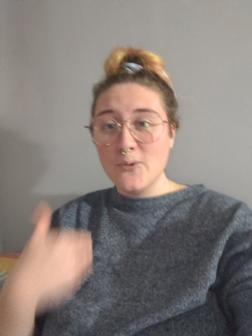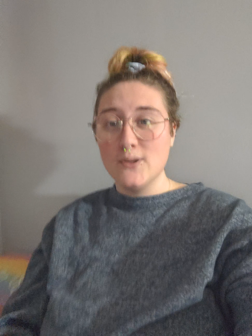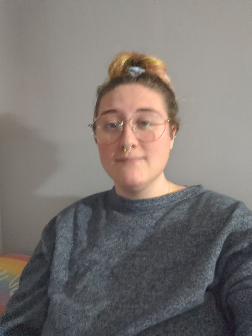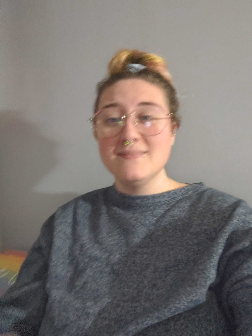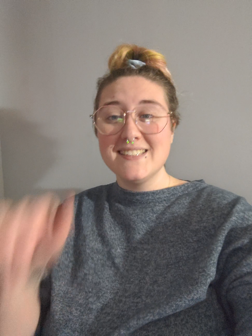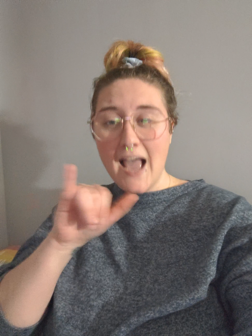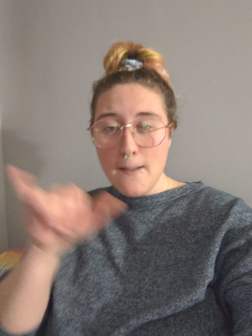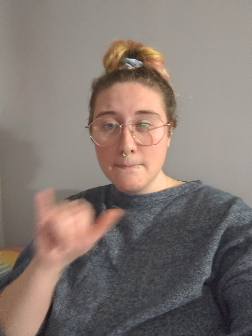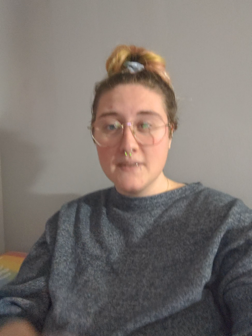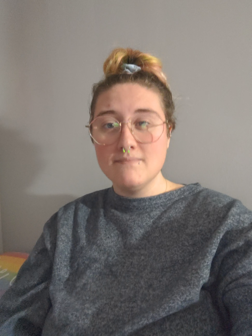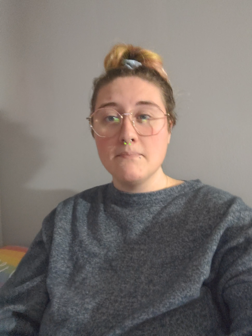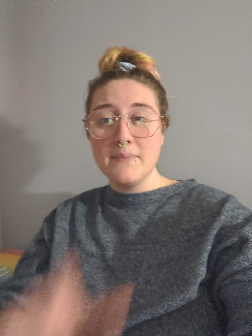same